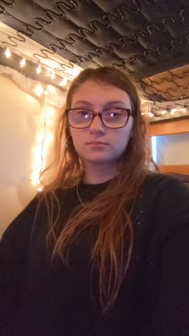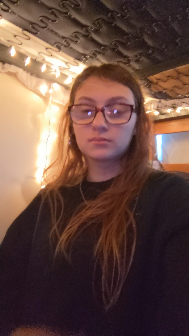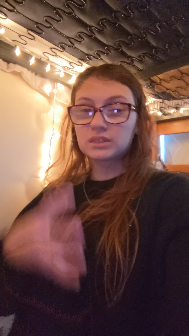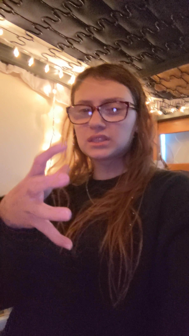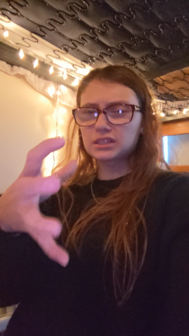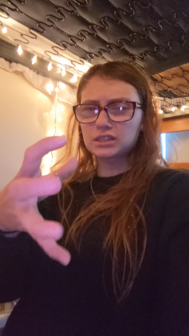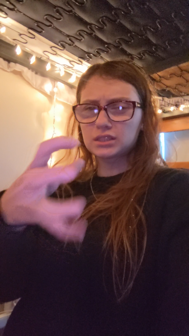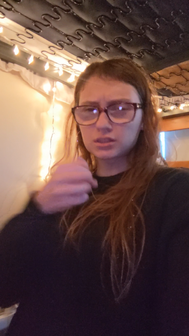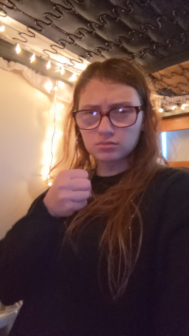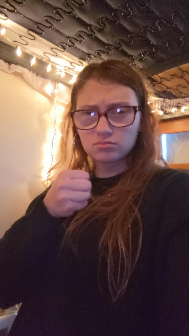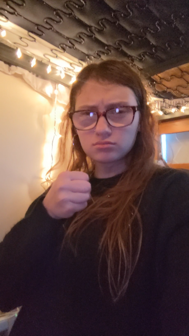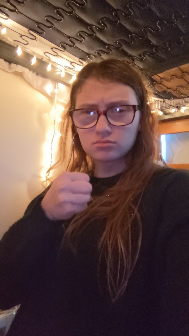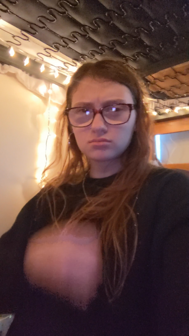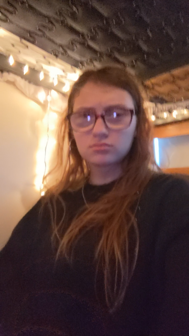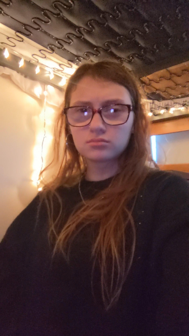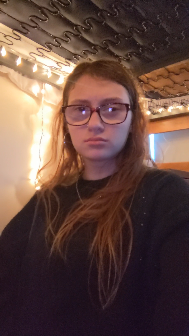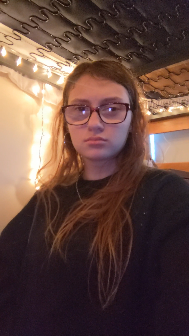get